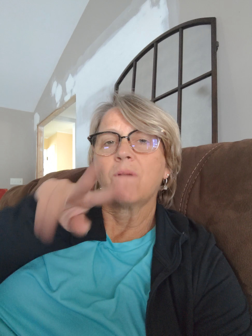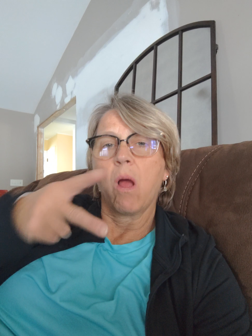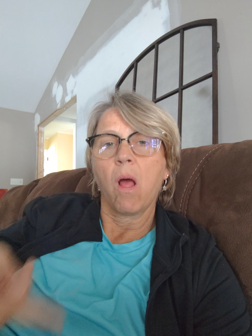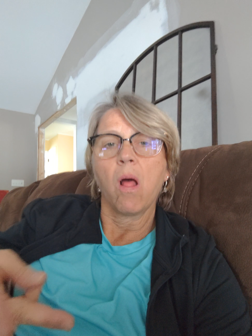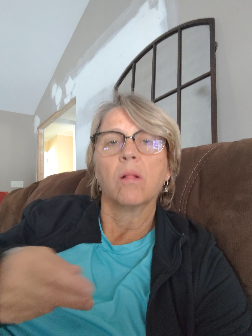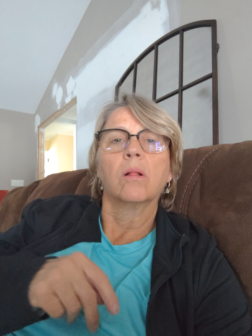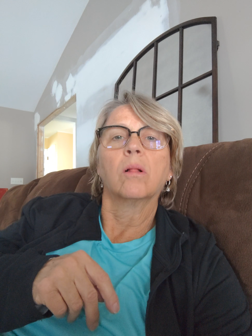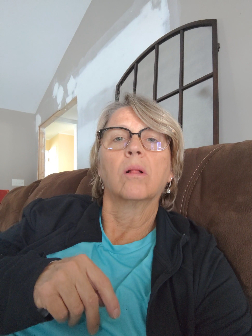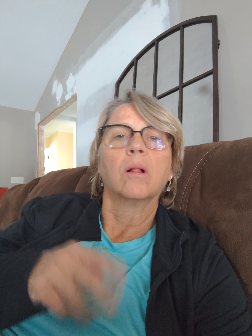fall